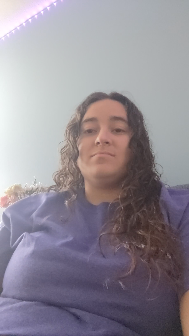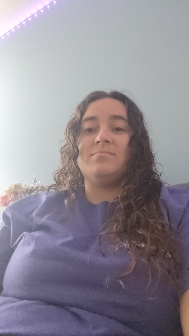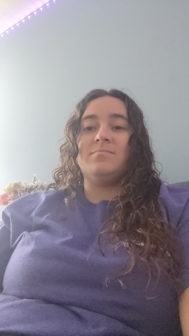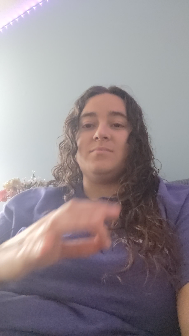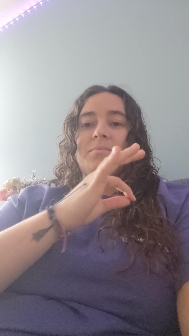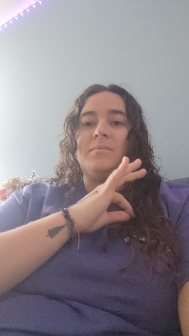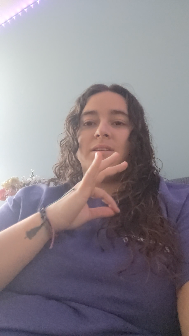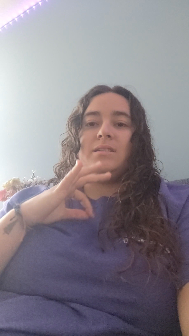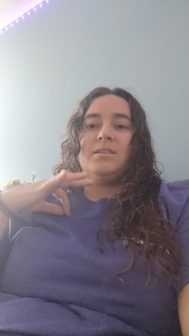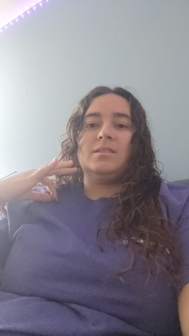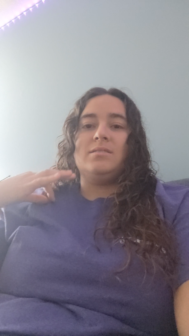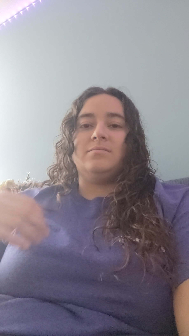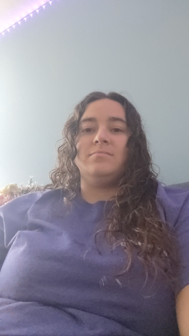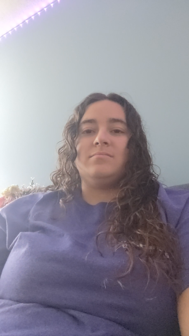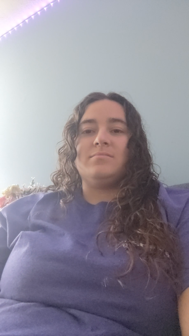beads